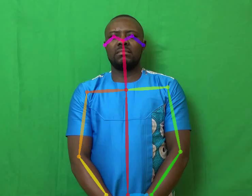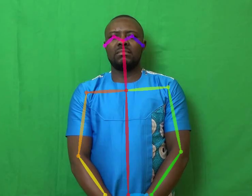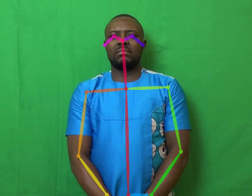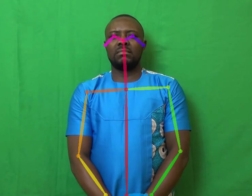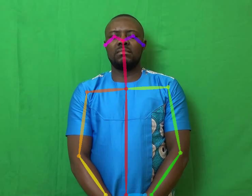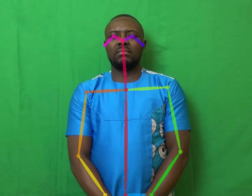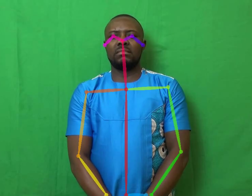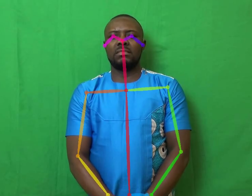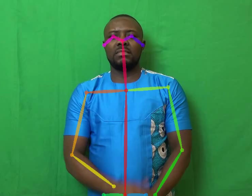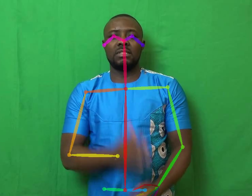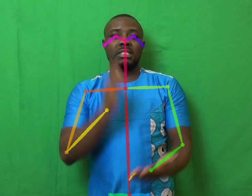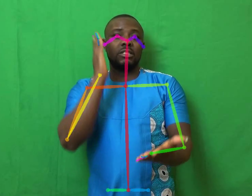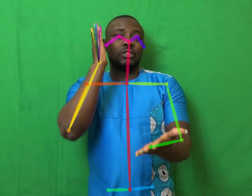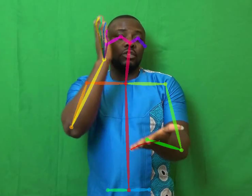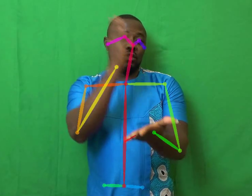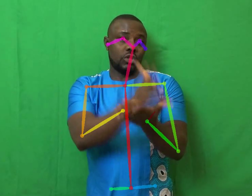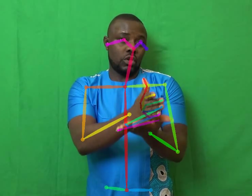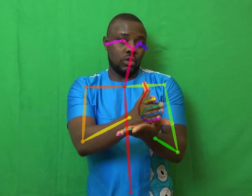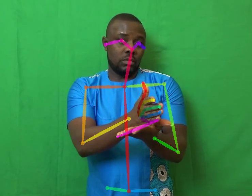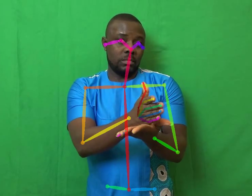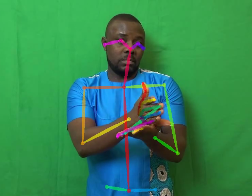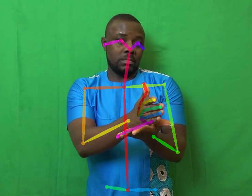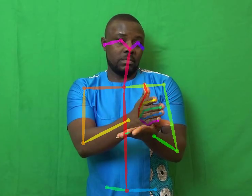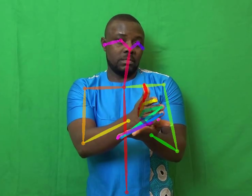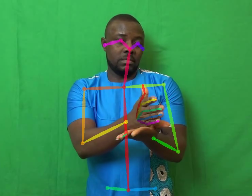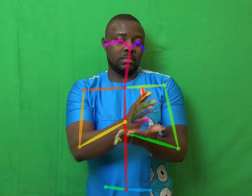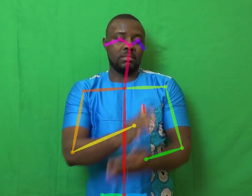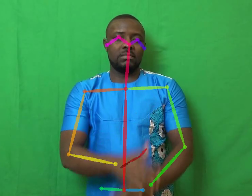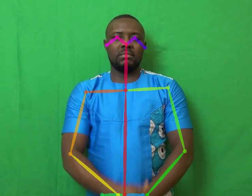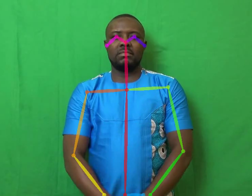stop